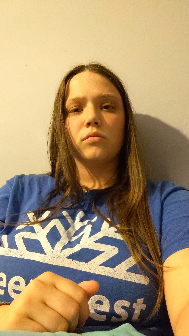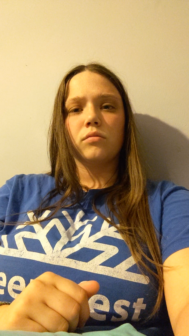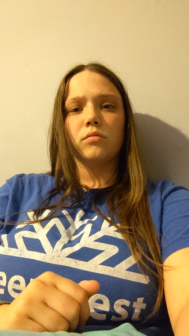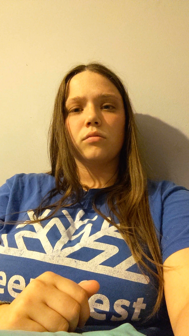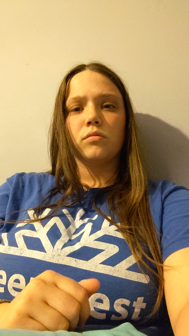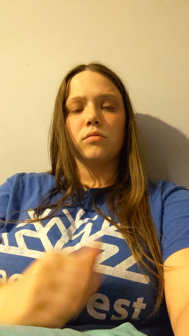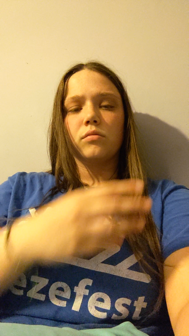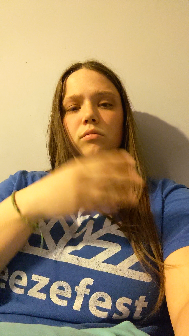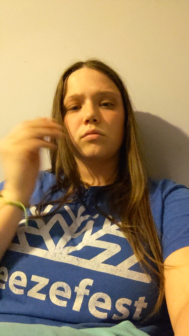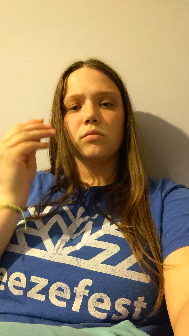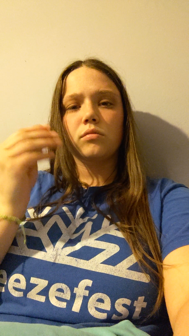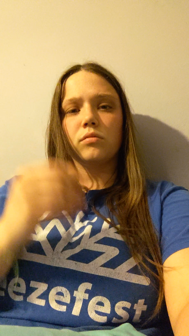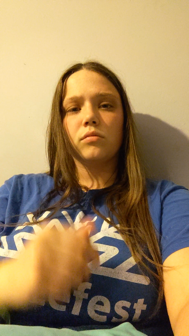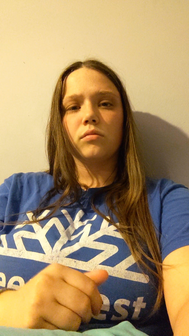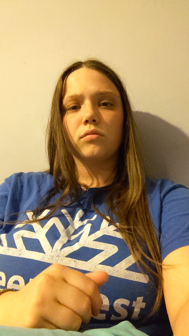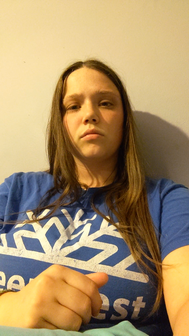and